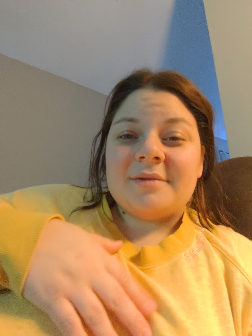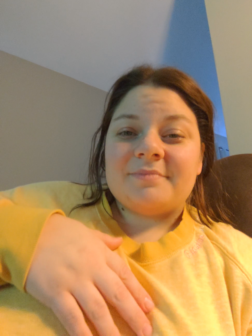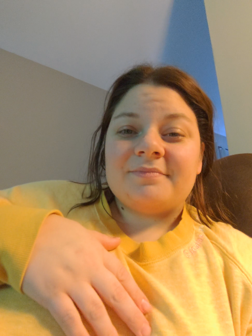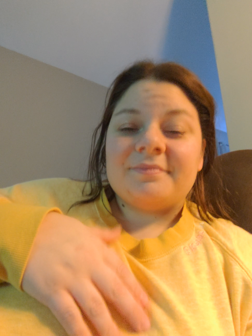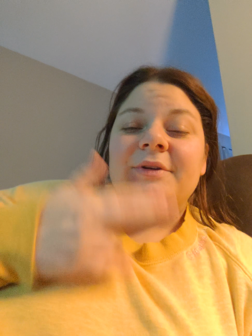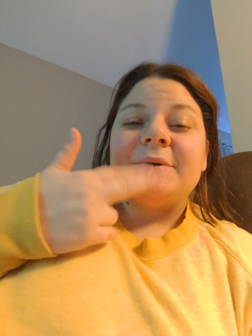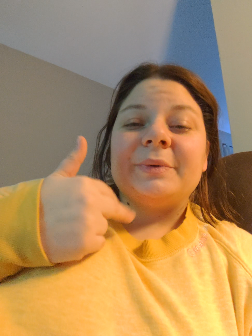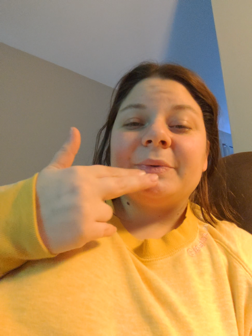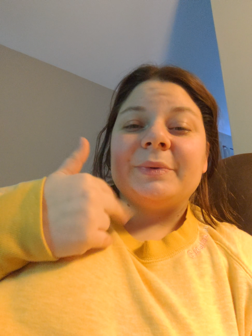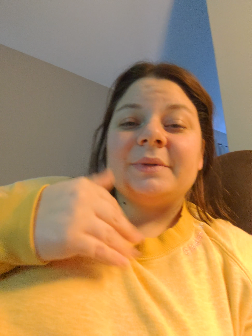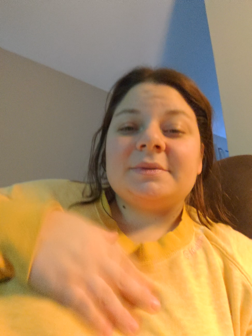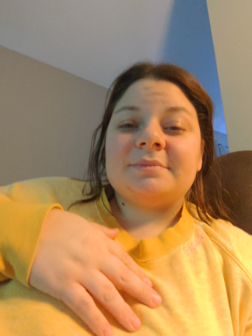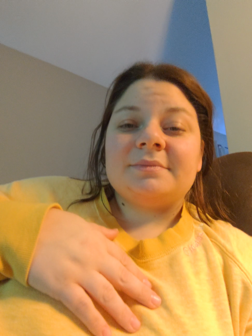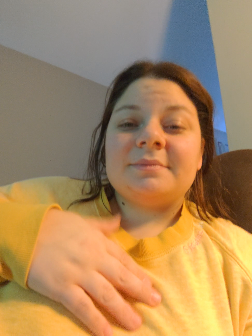cute